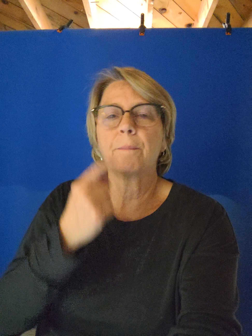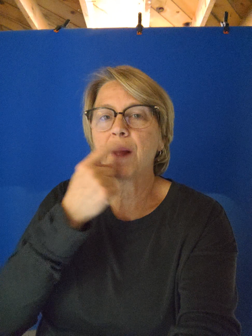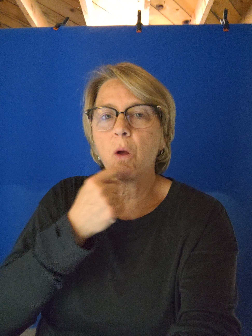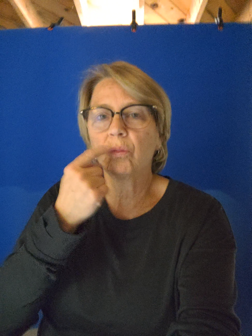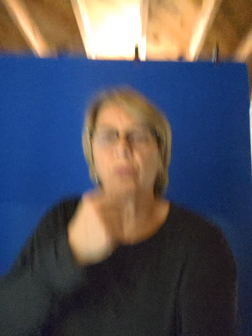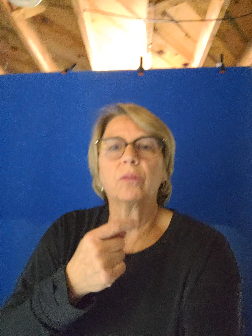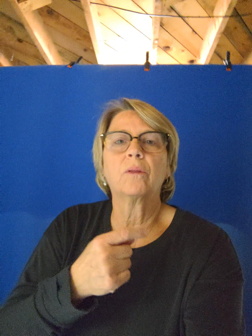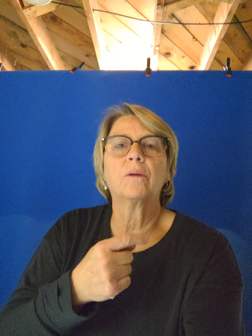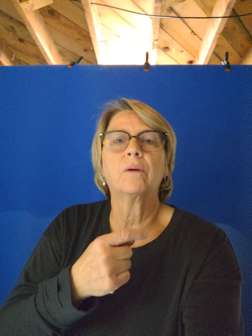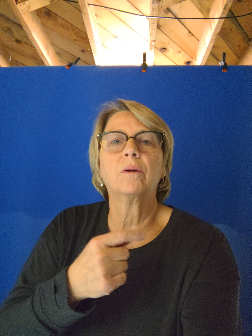mouth